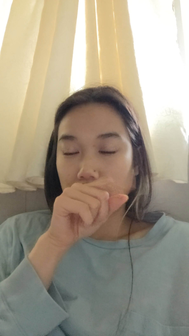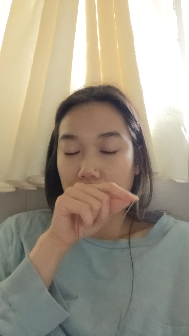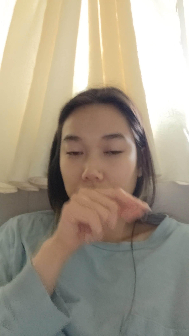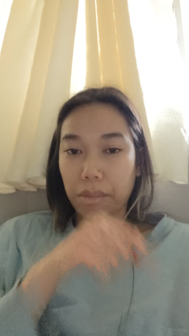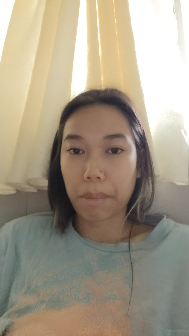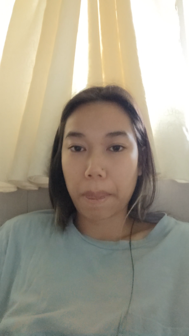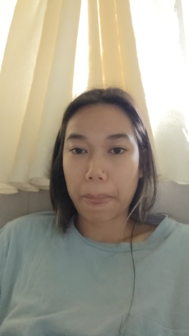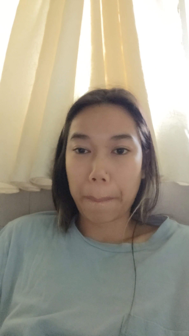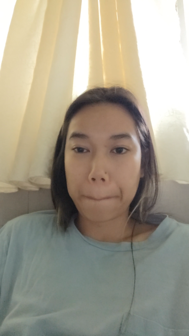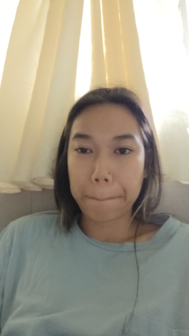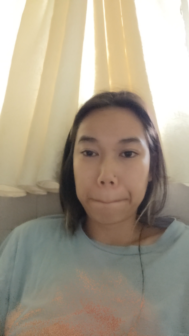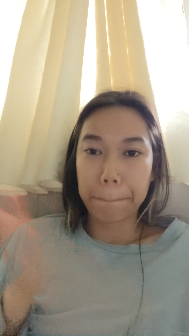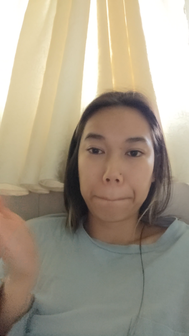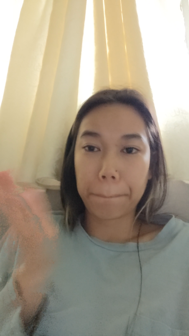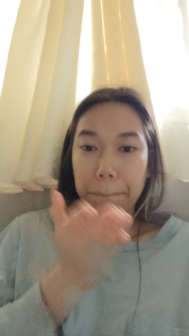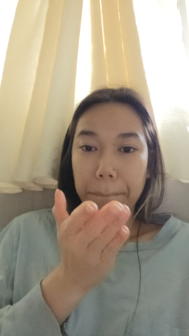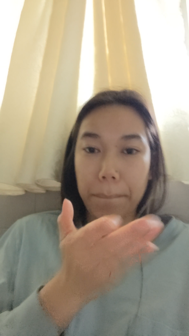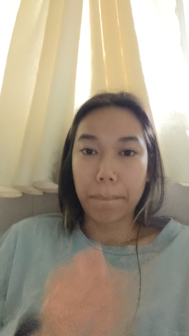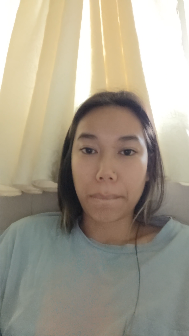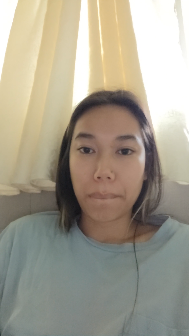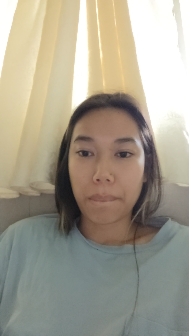bring